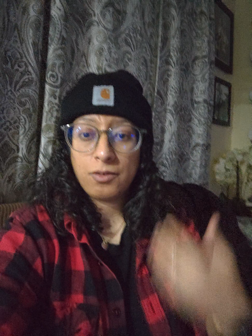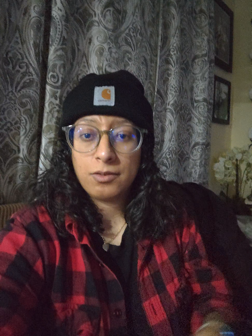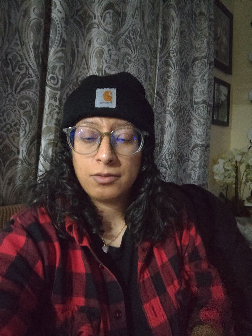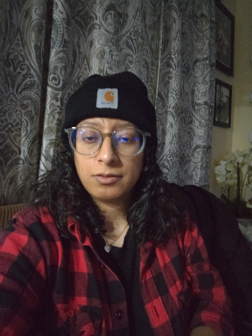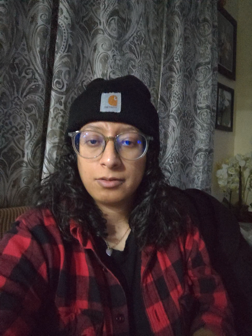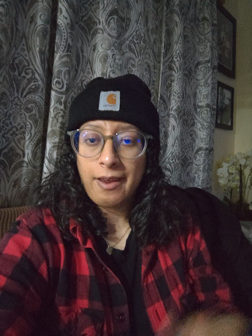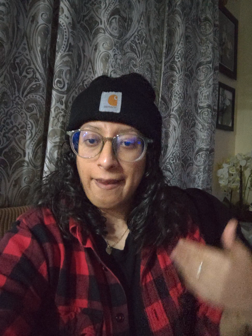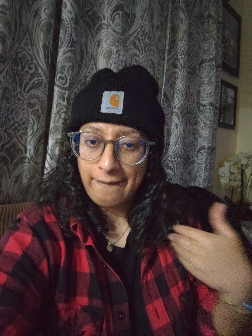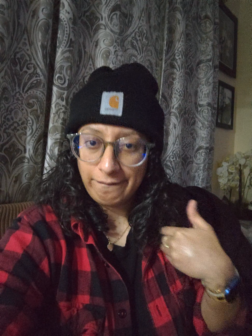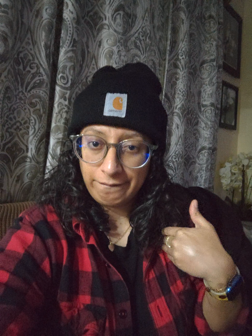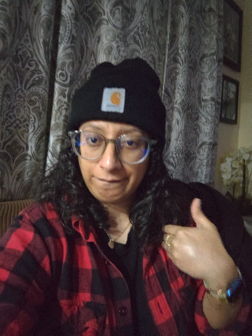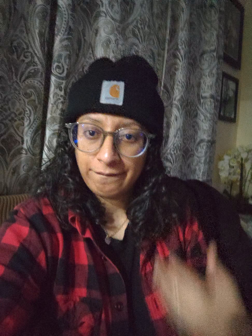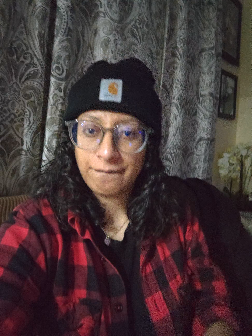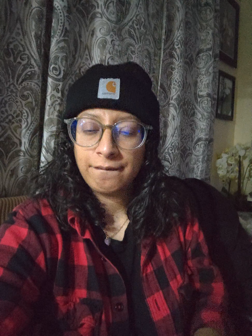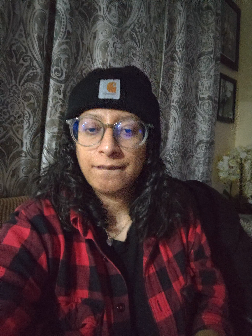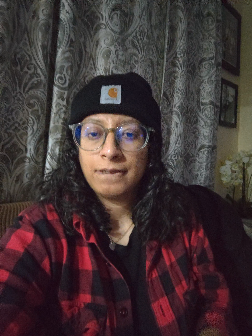have